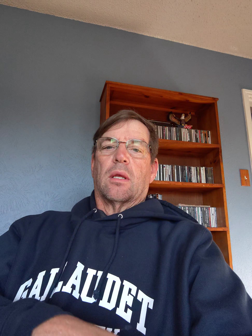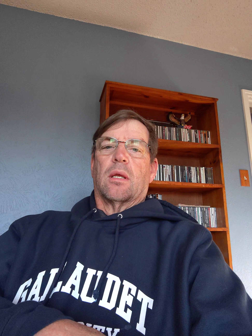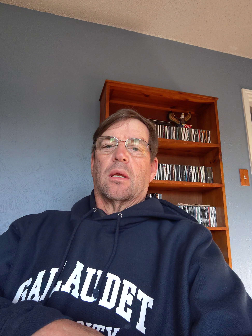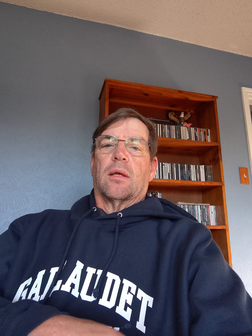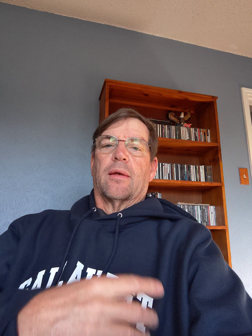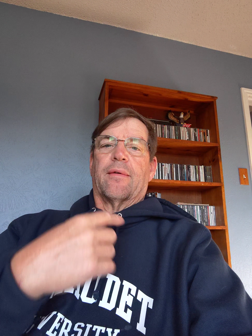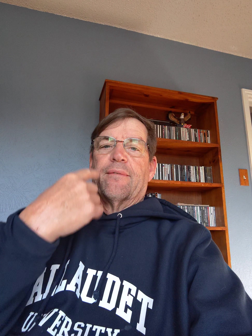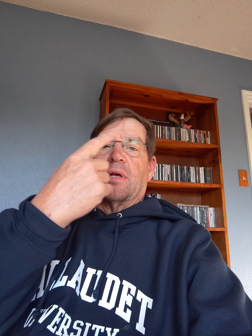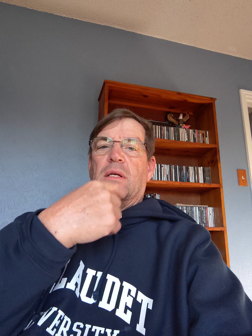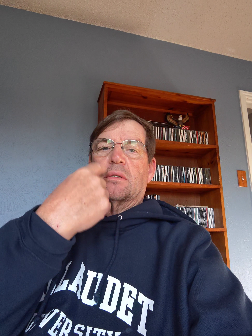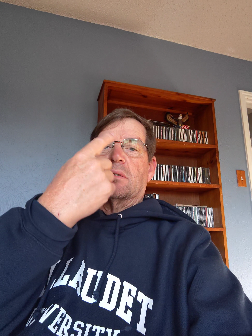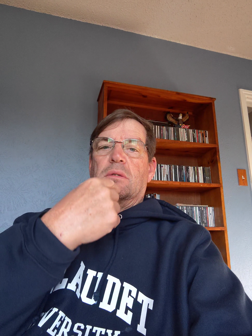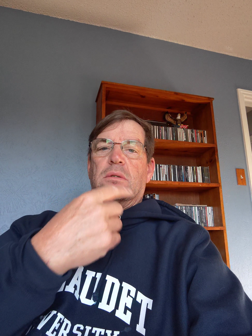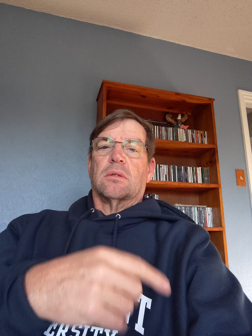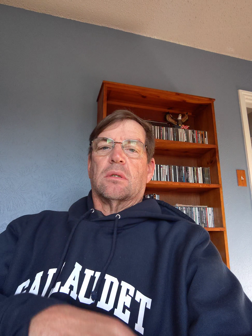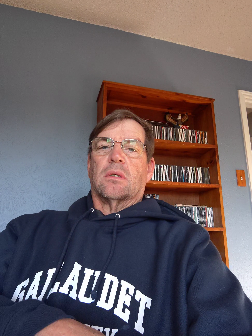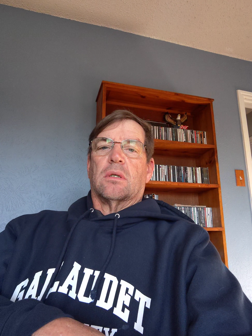face